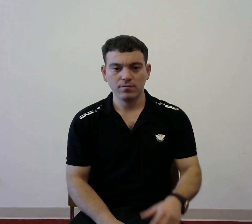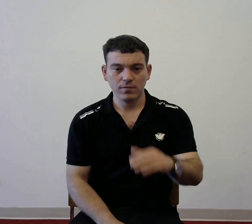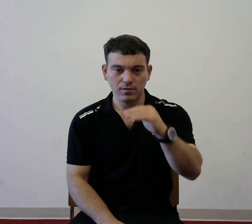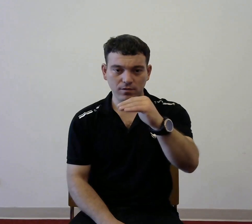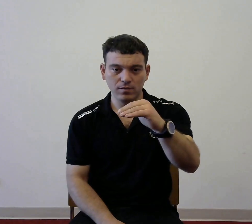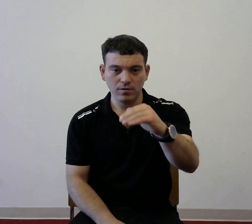siz